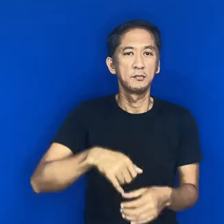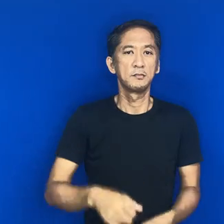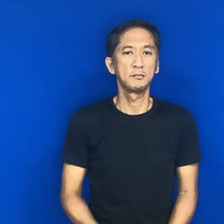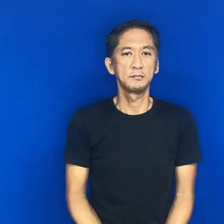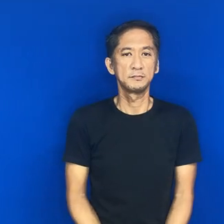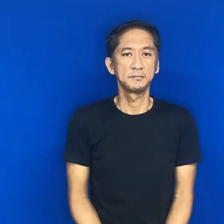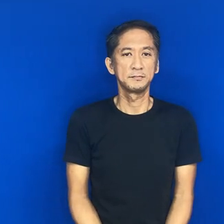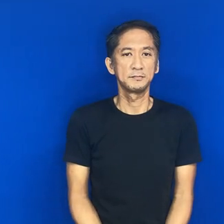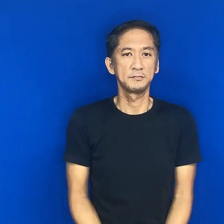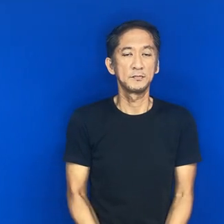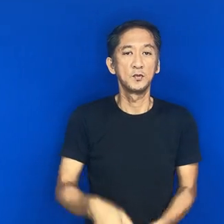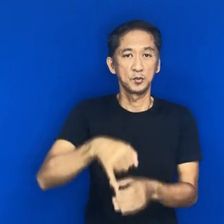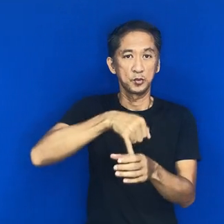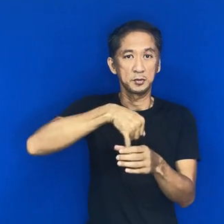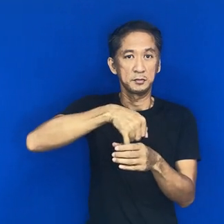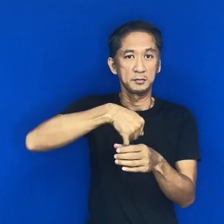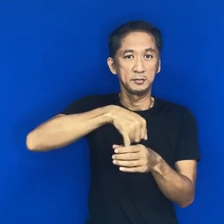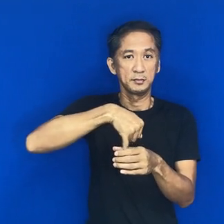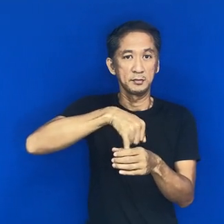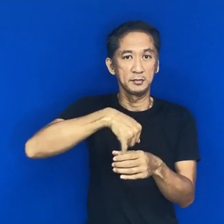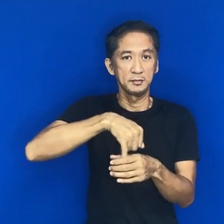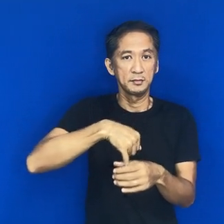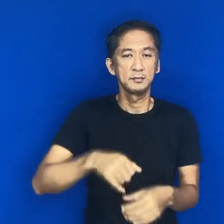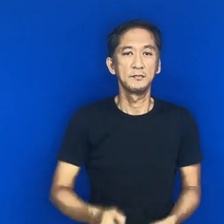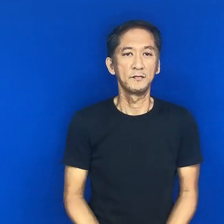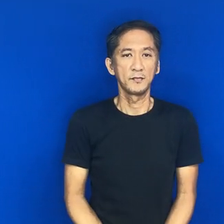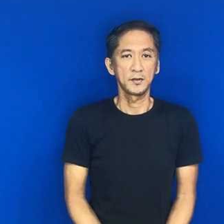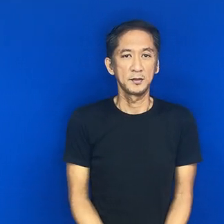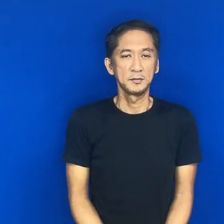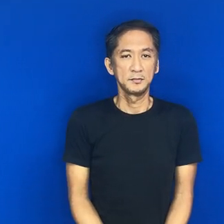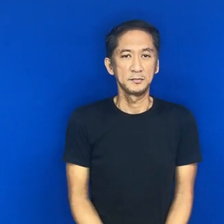juice